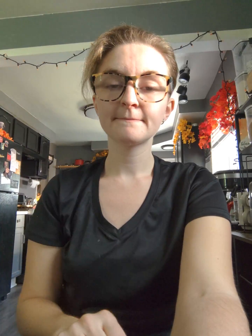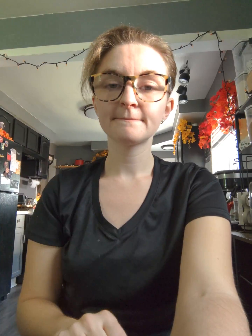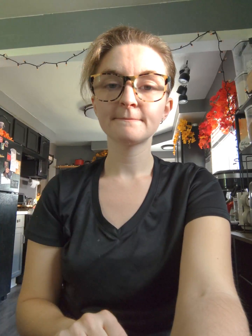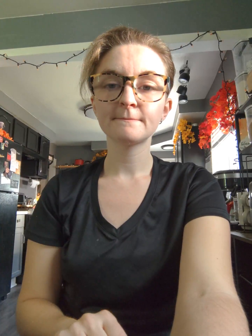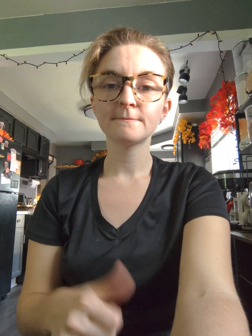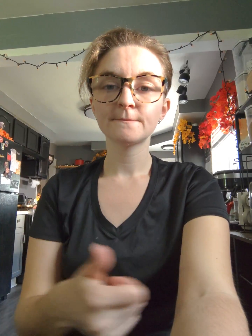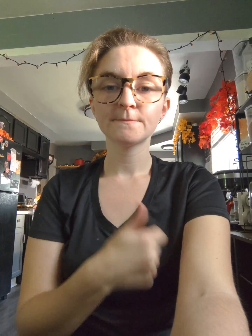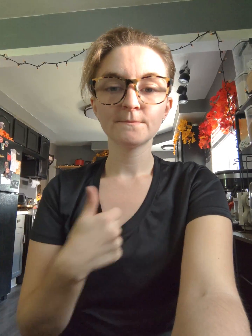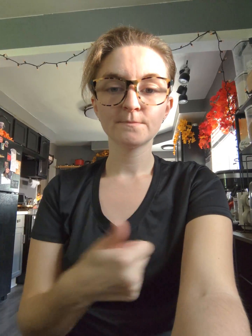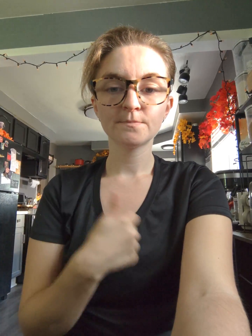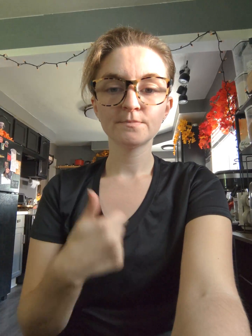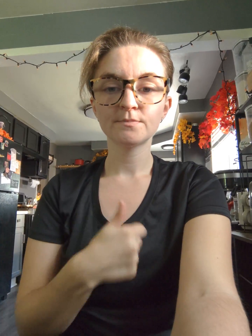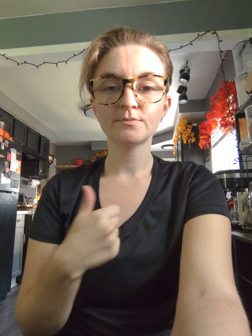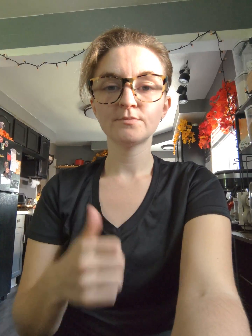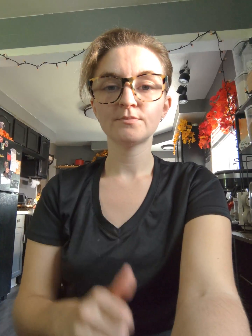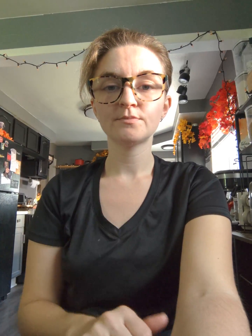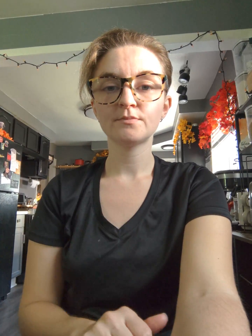basement